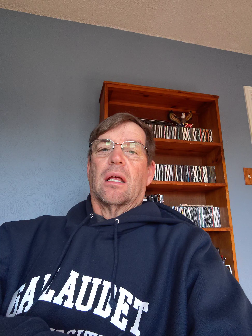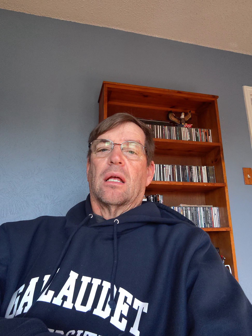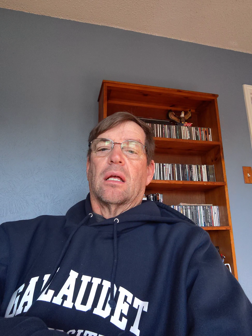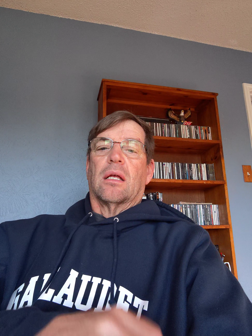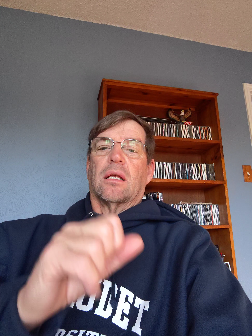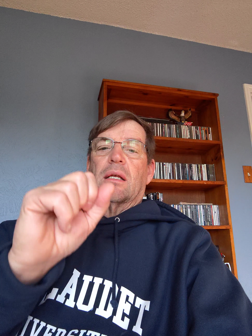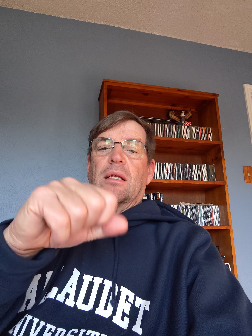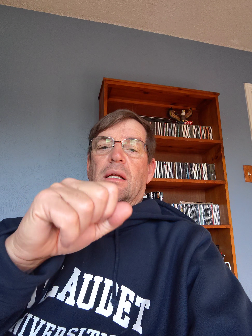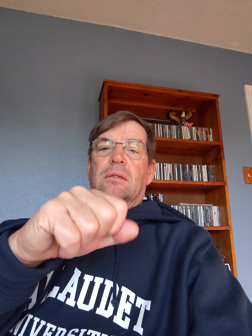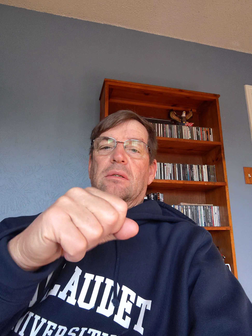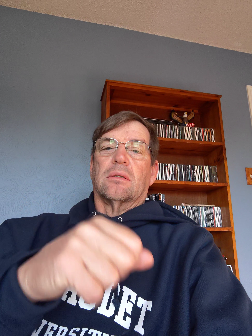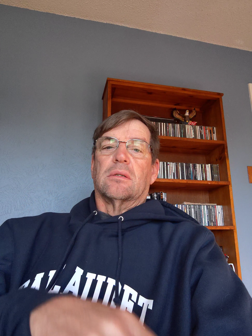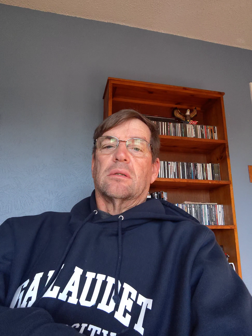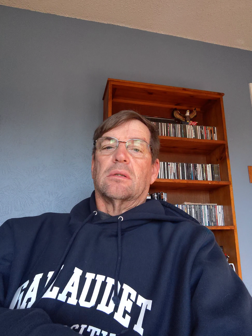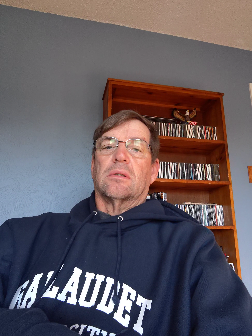yes